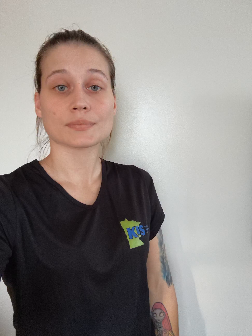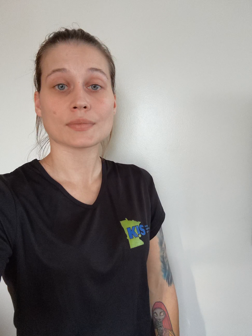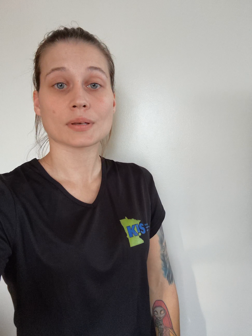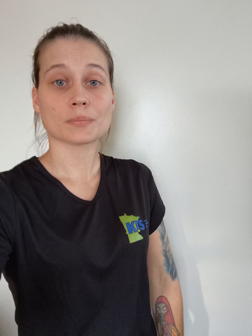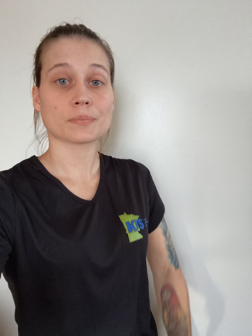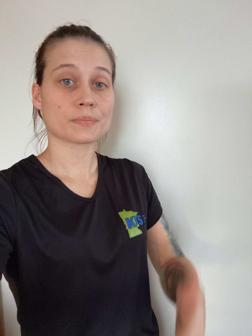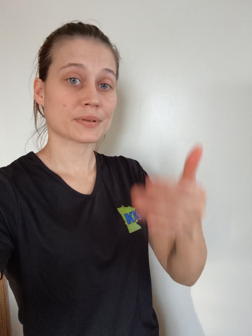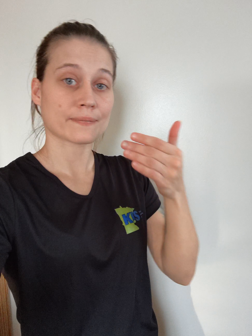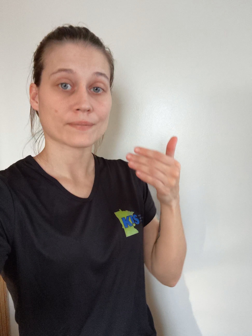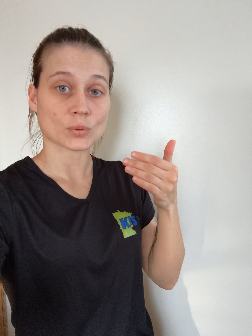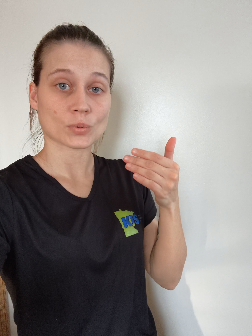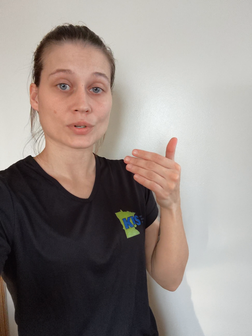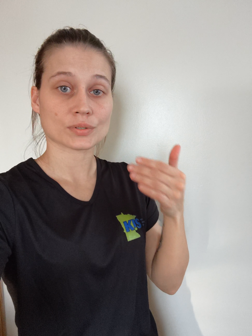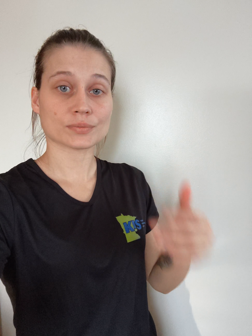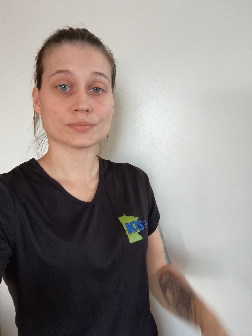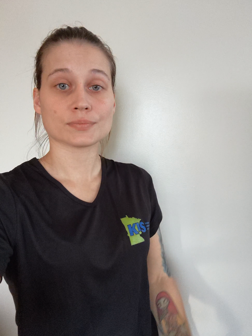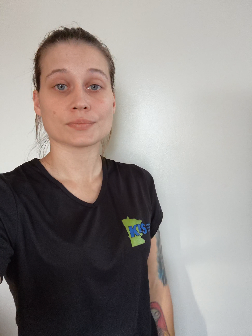before